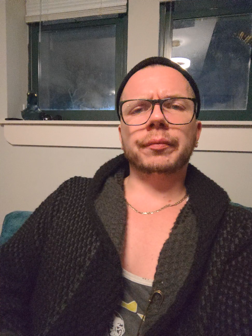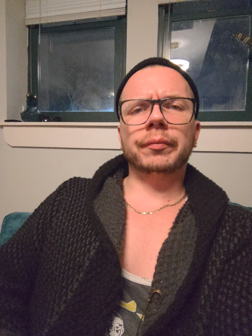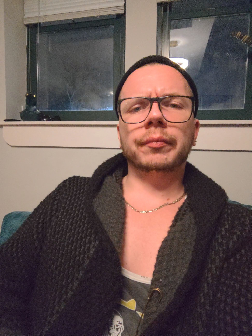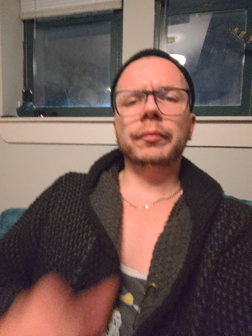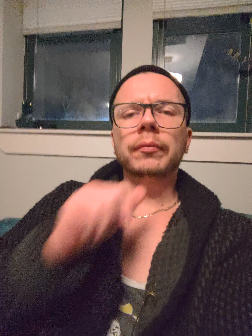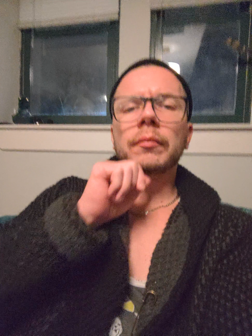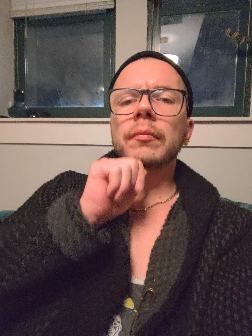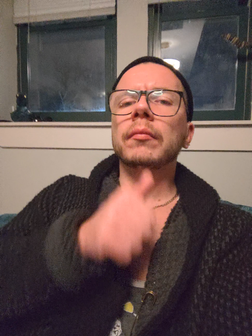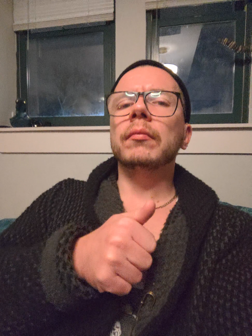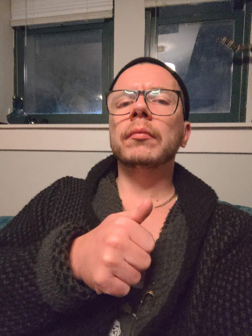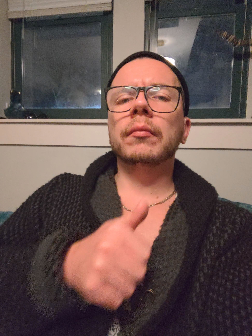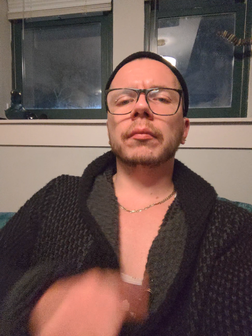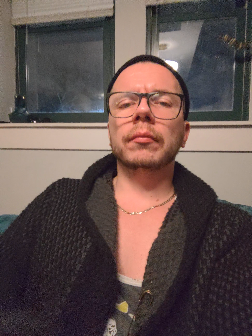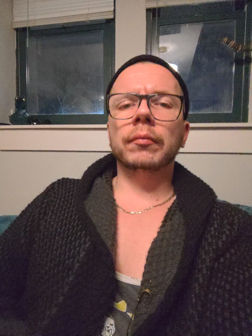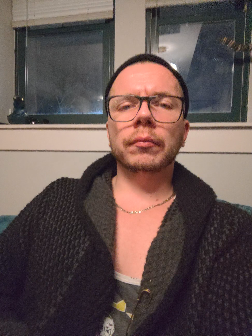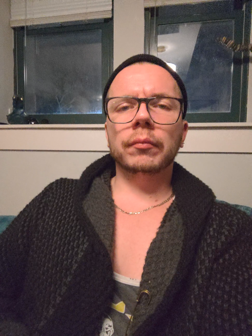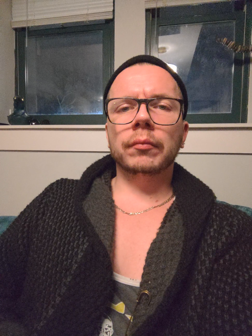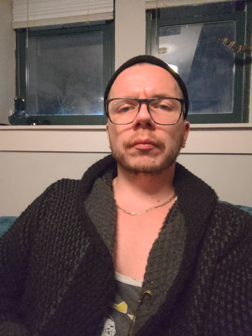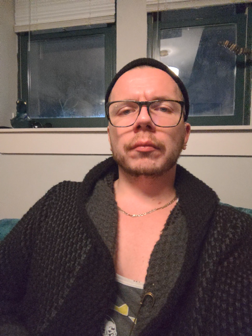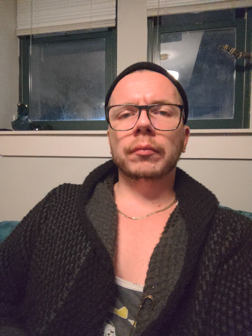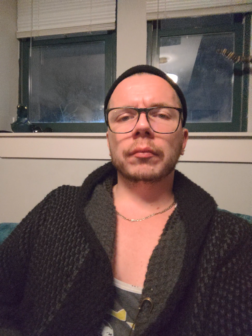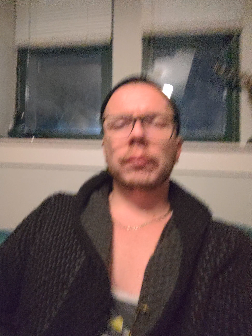not